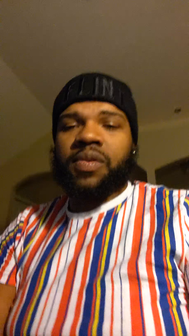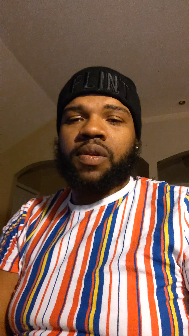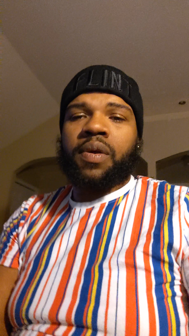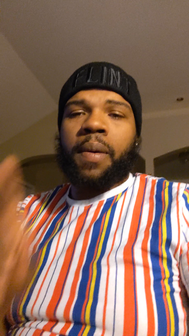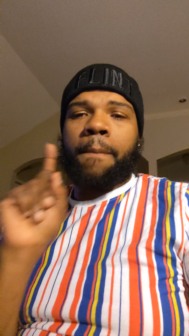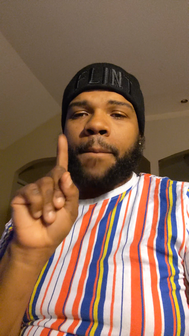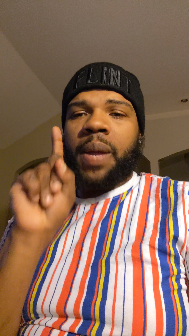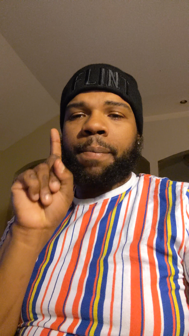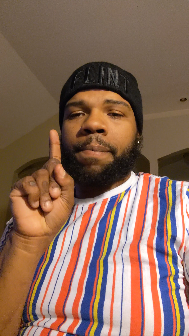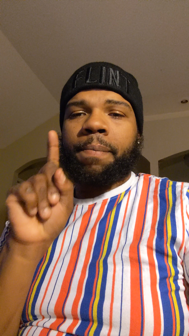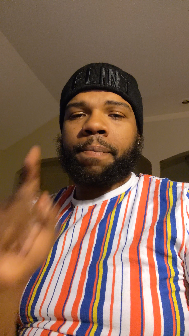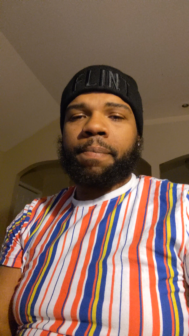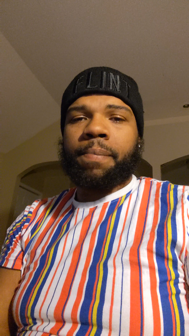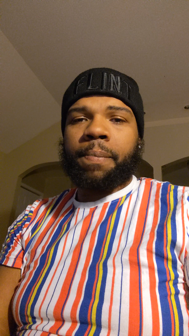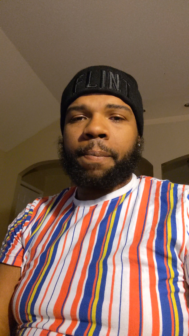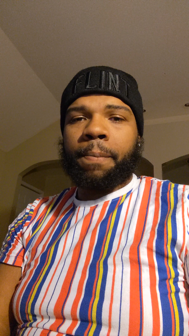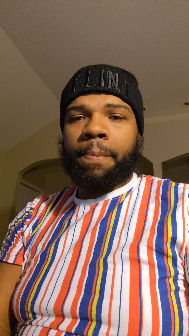bump